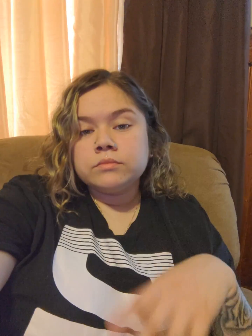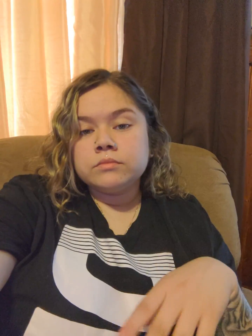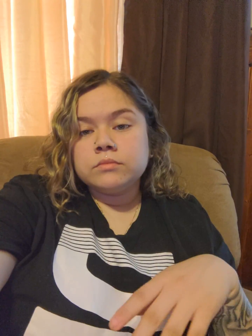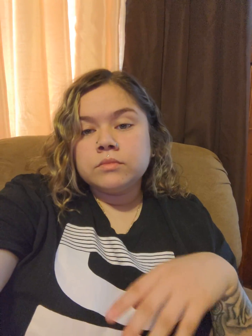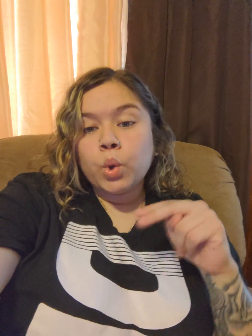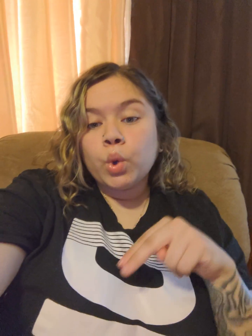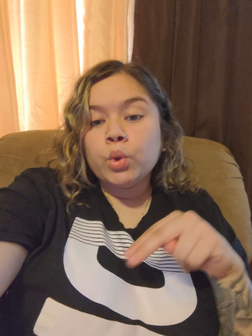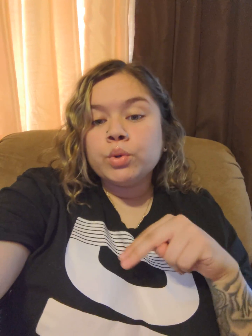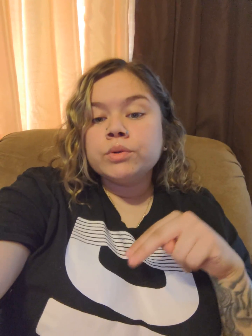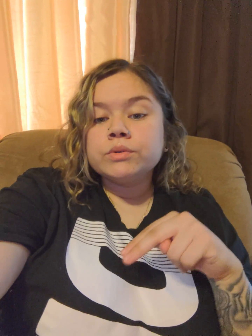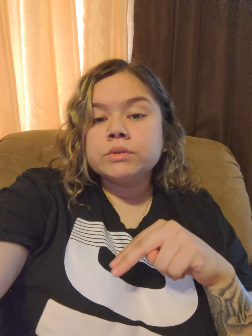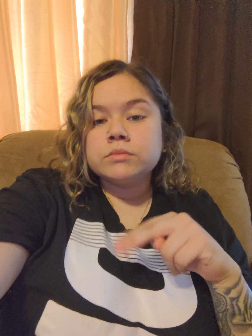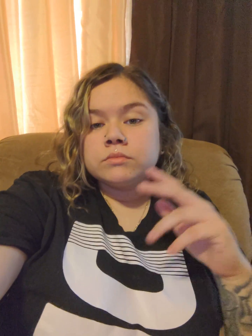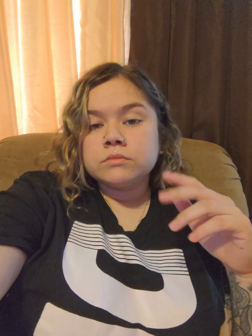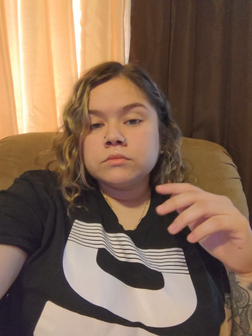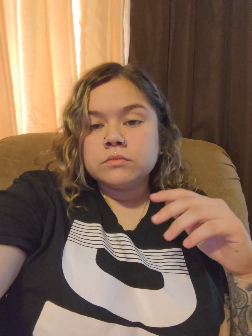nurse